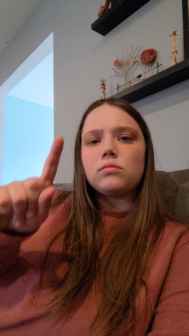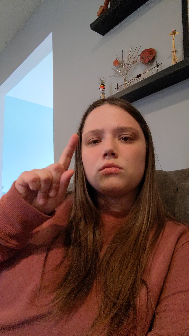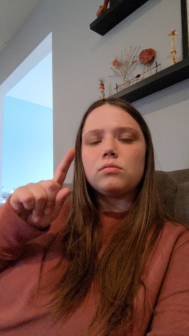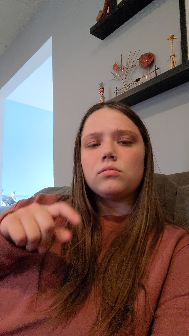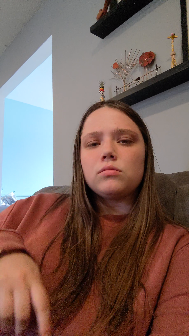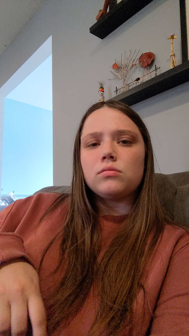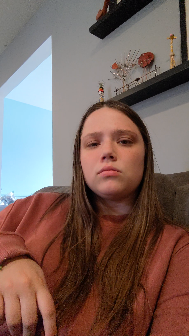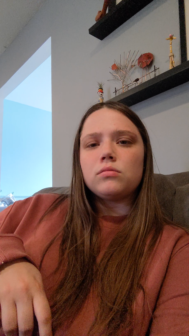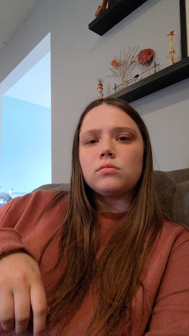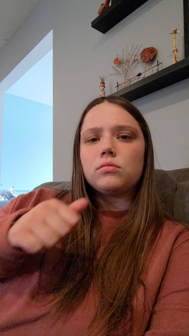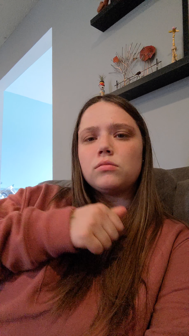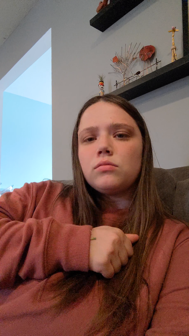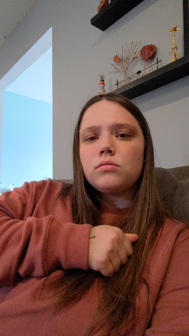love